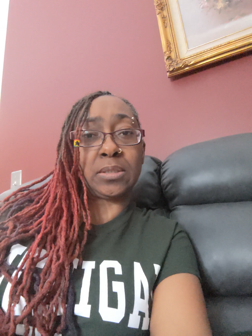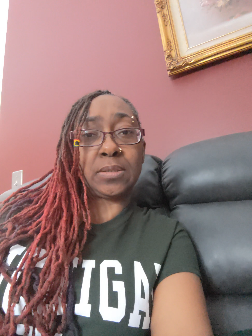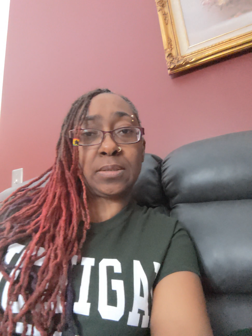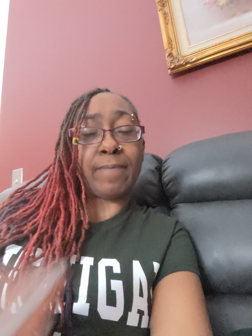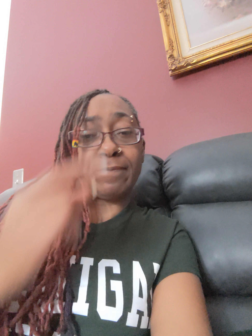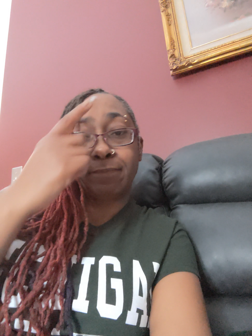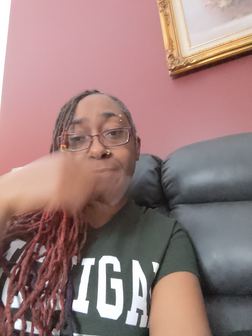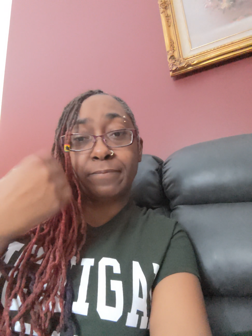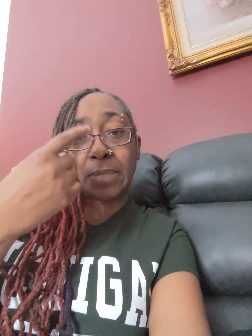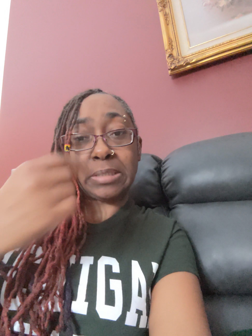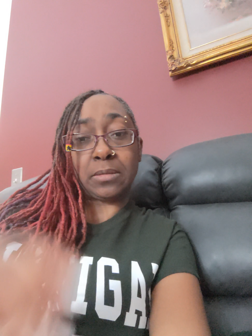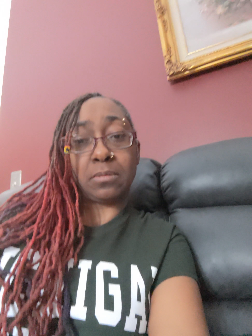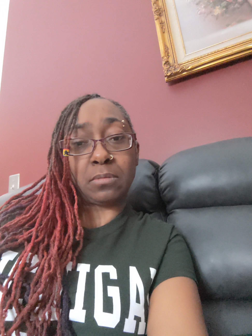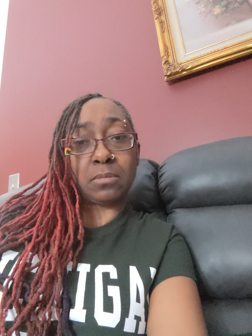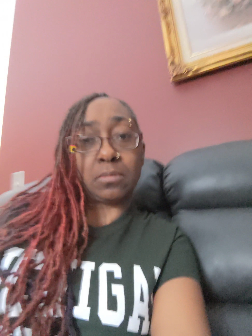face